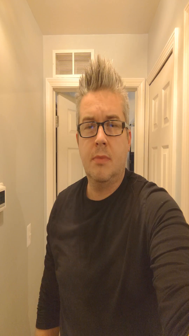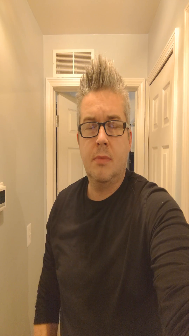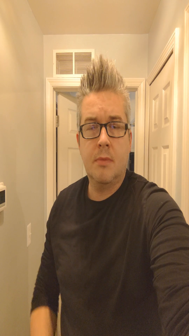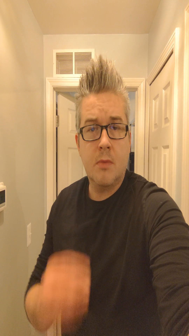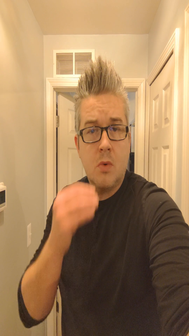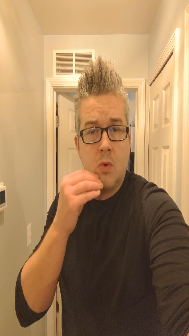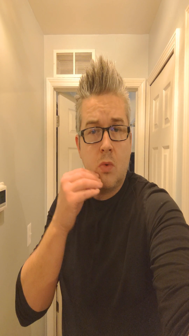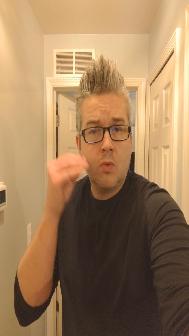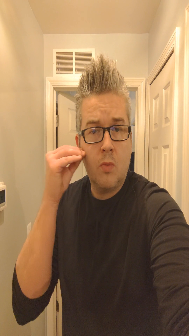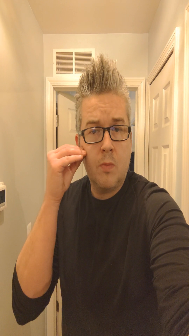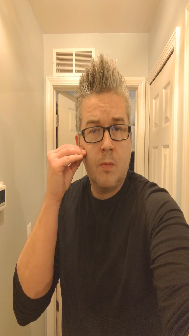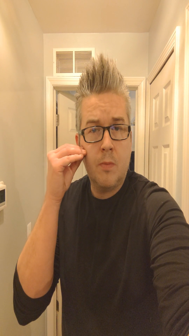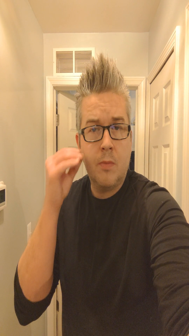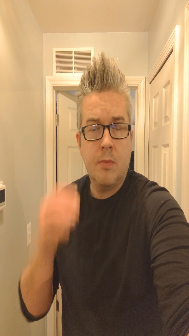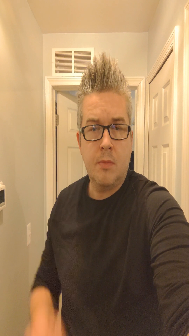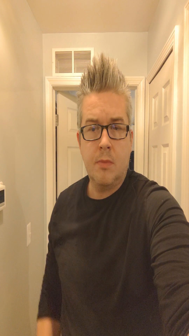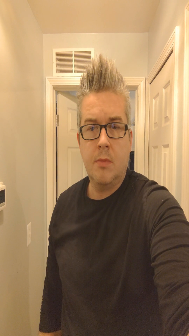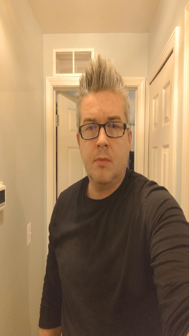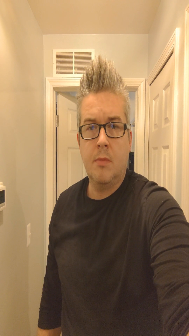home